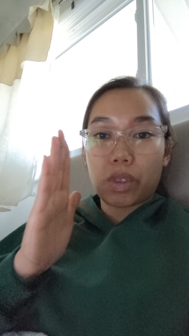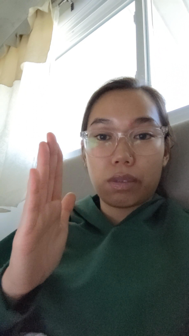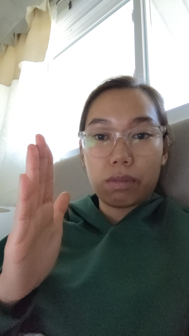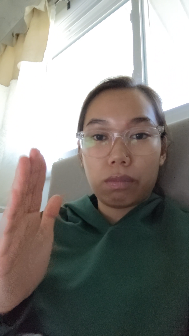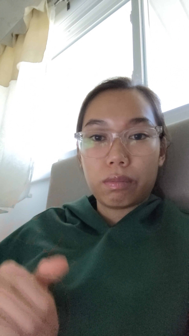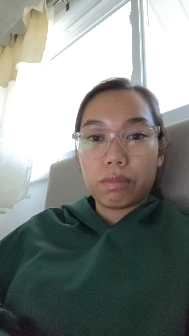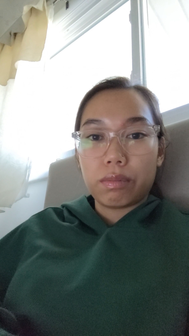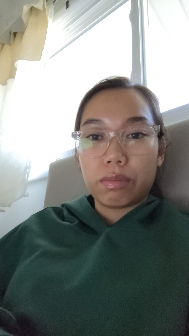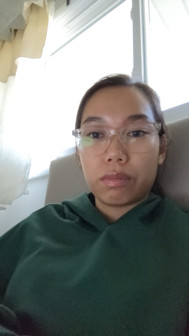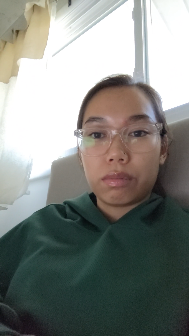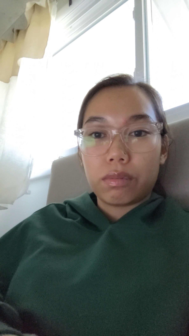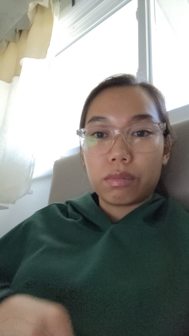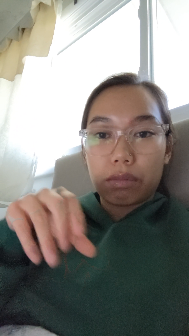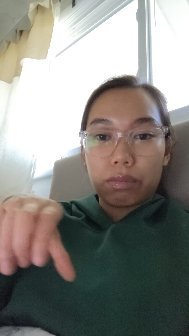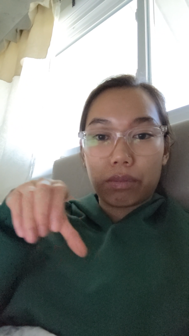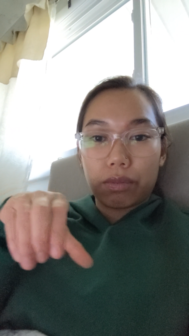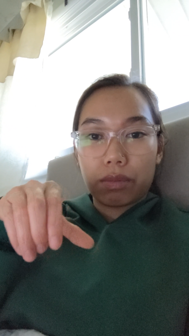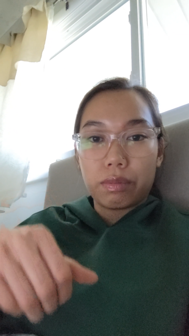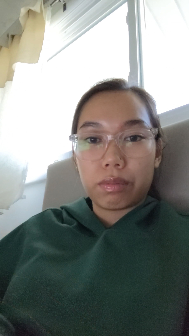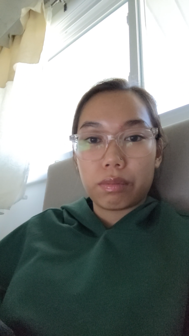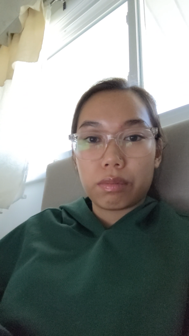does